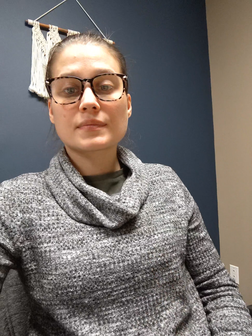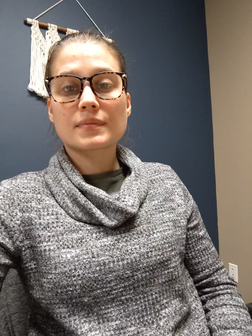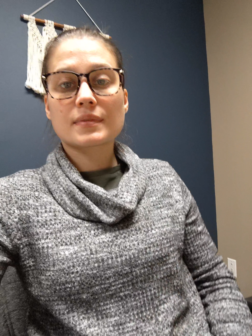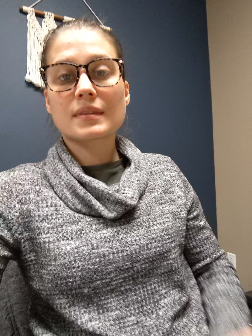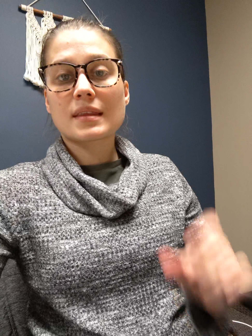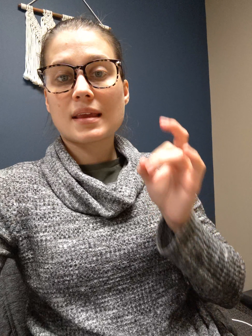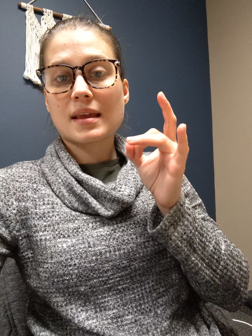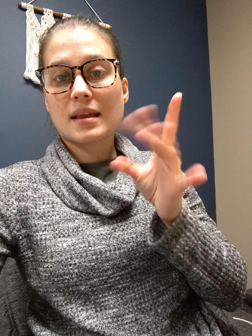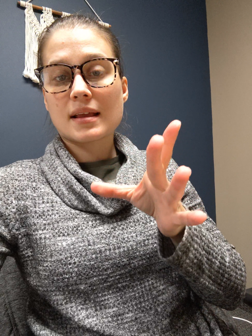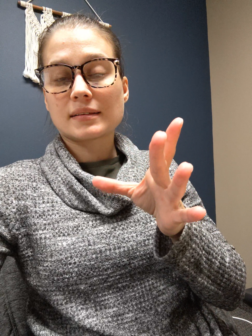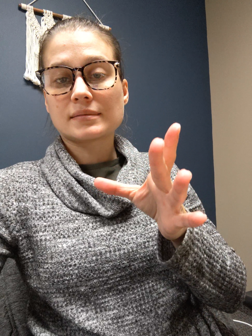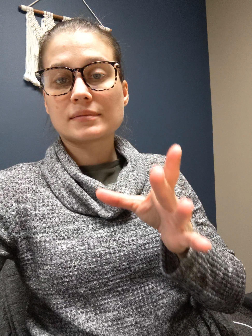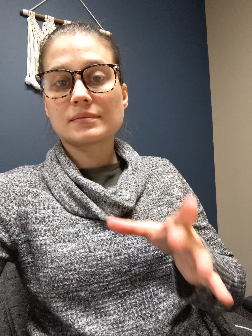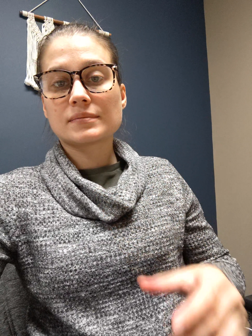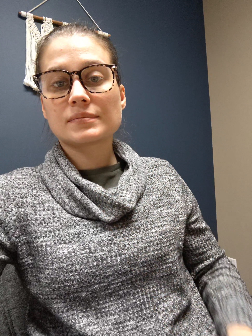hate